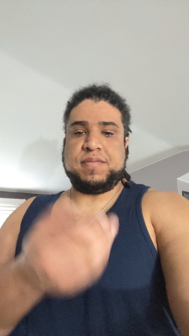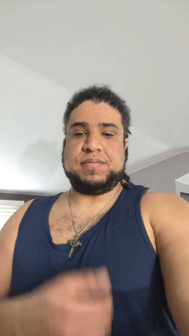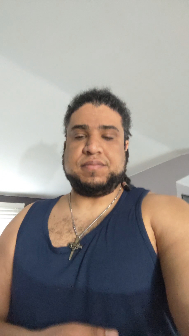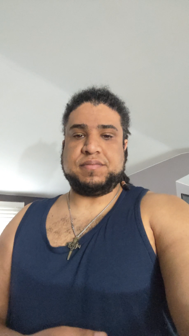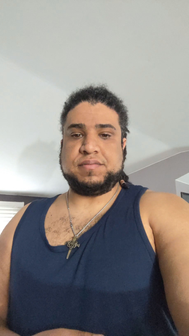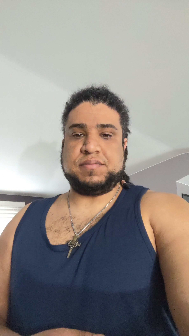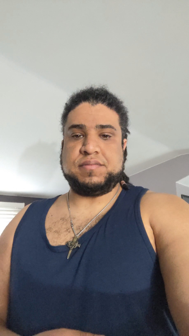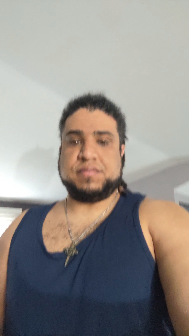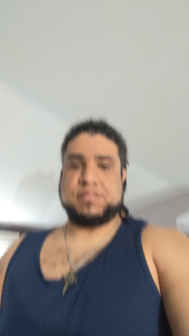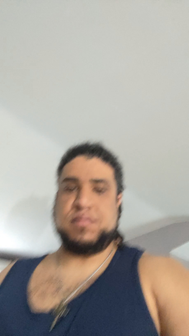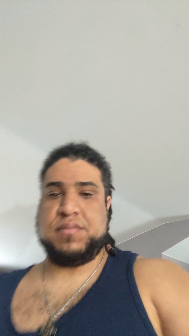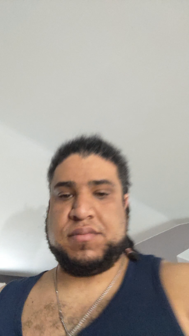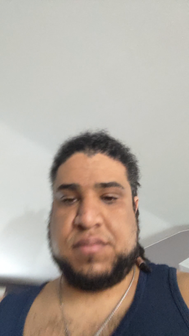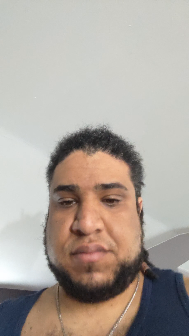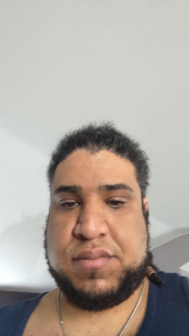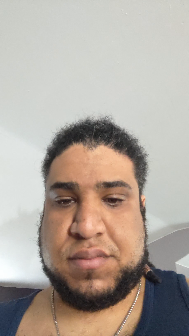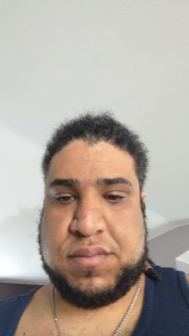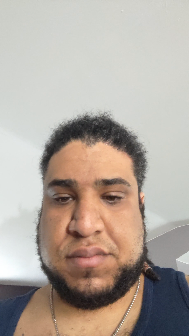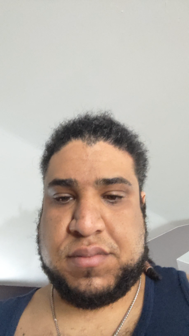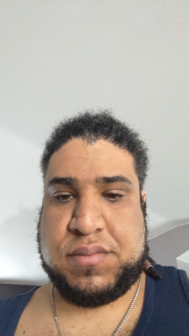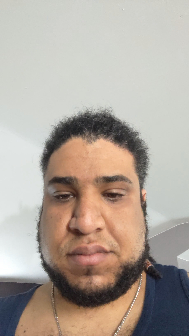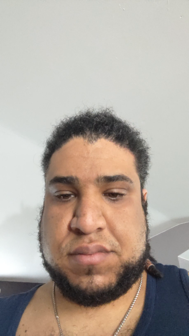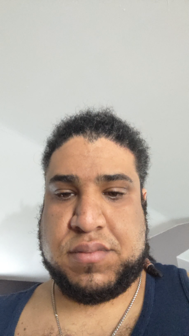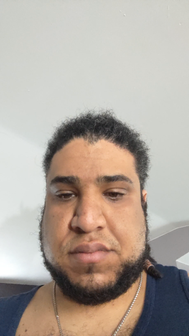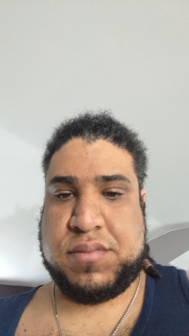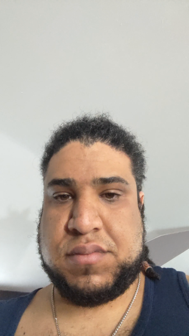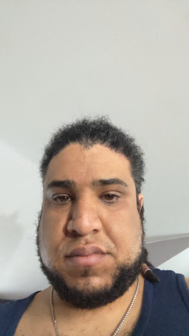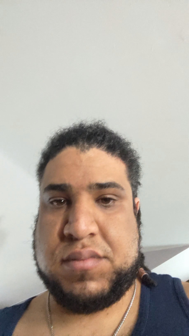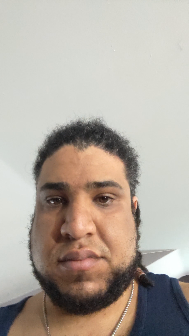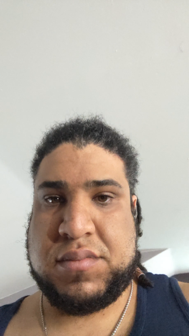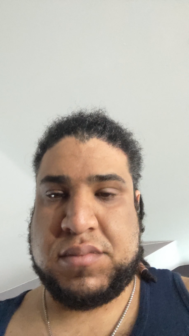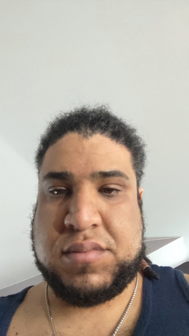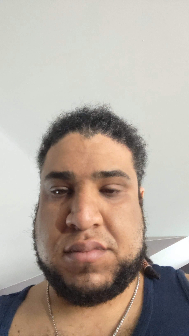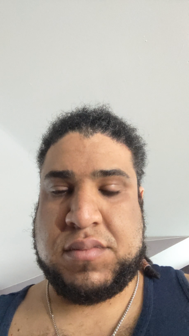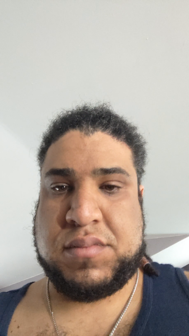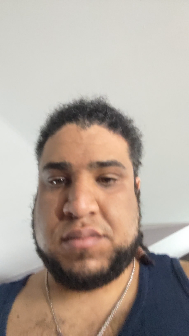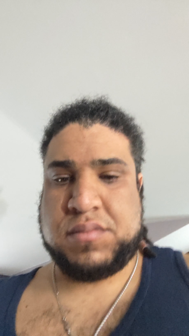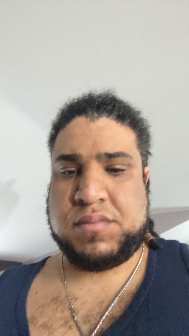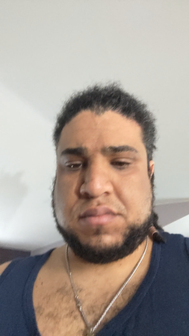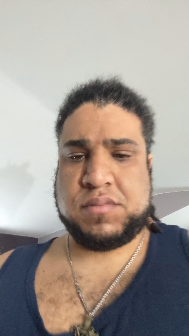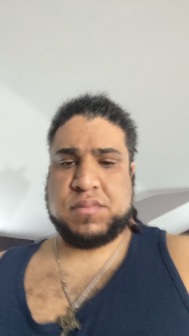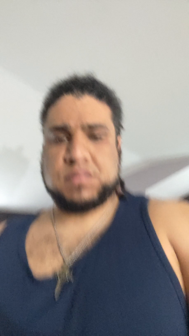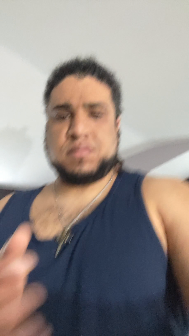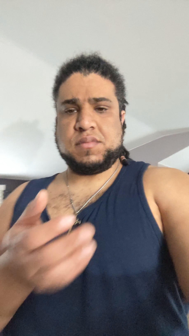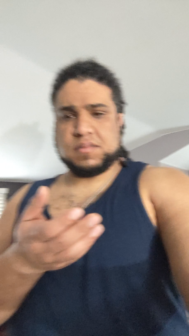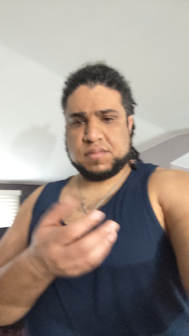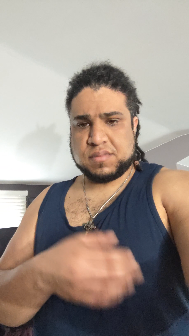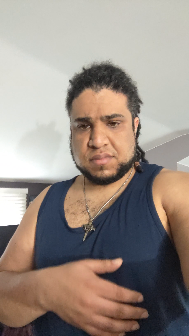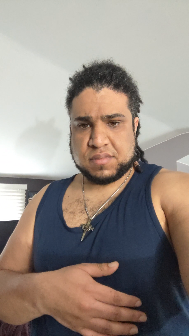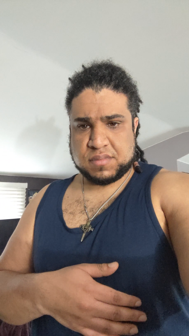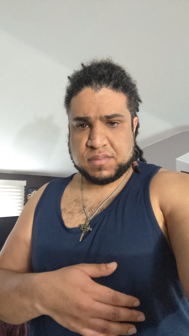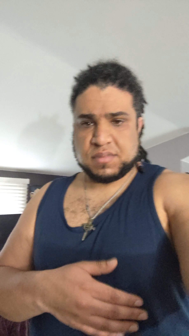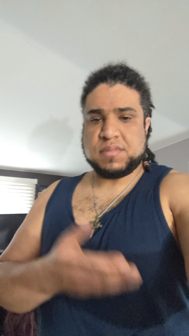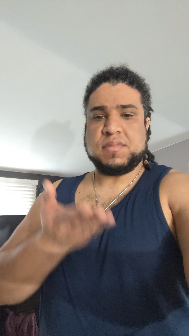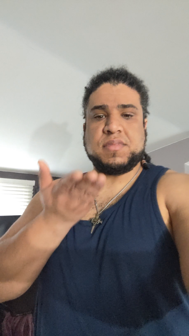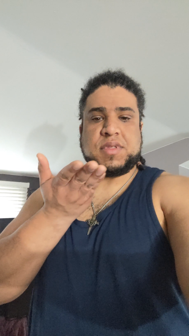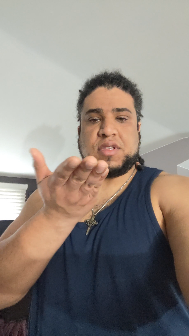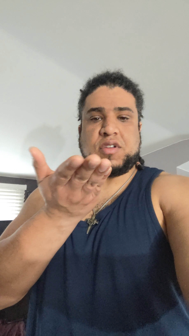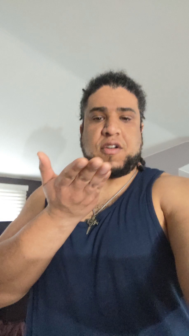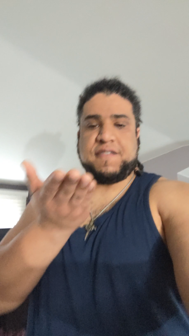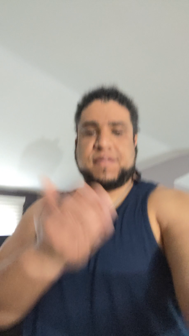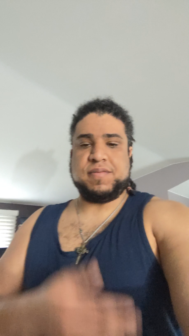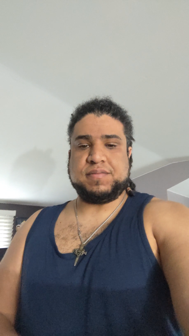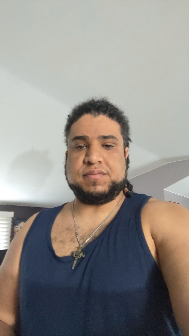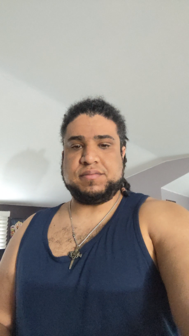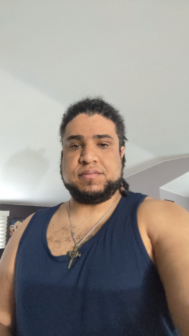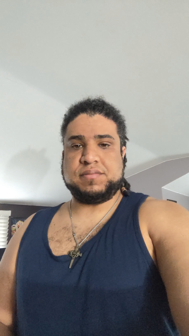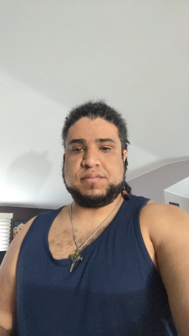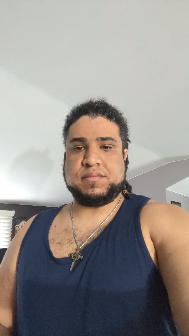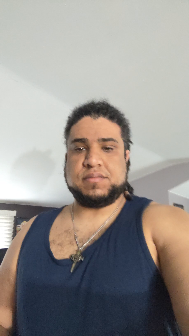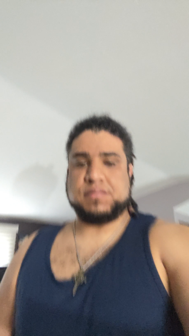oven